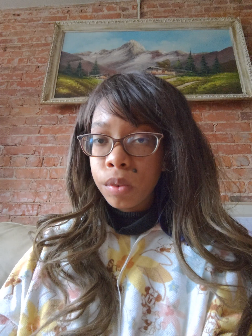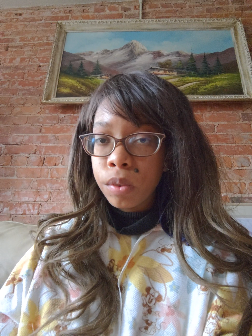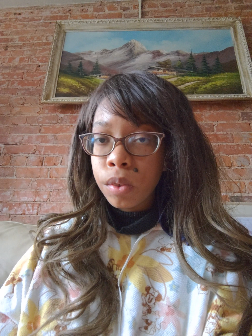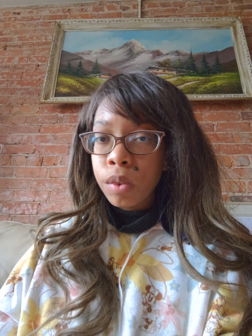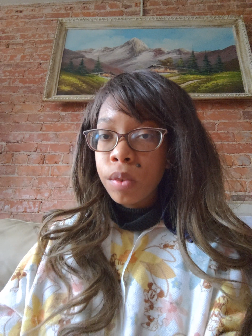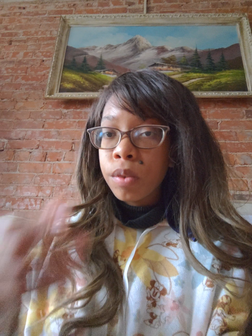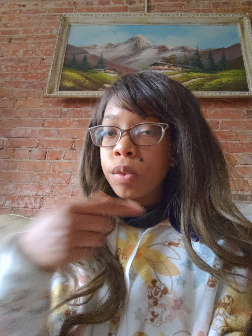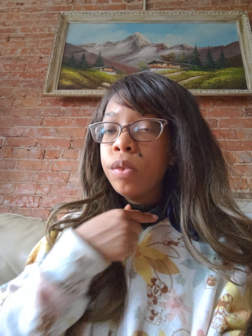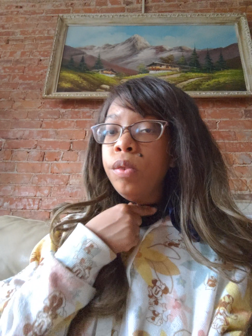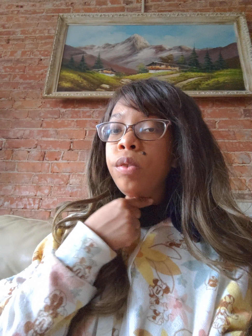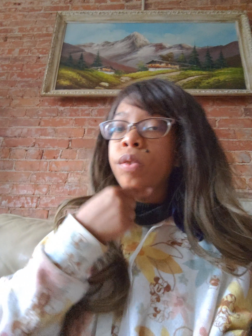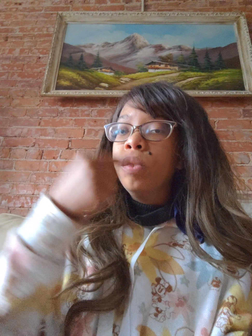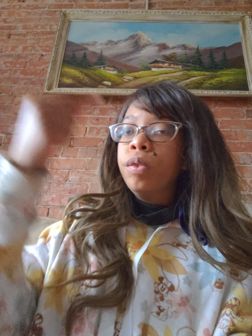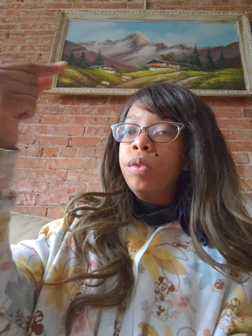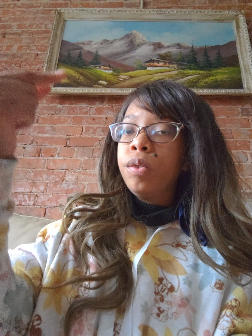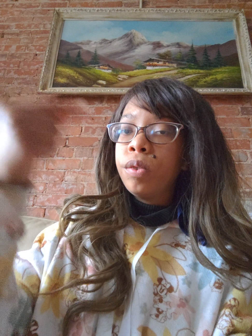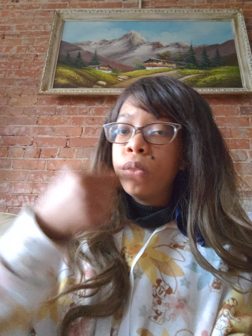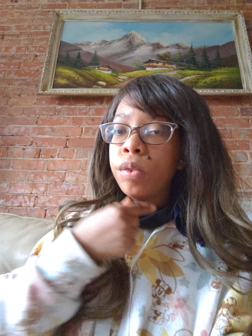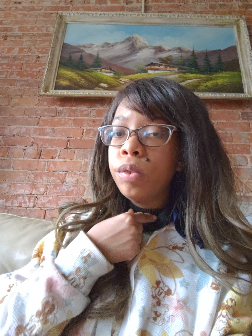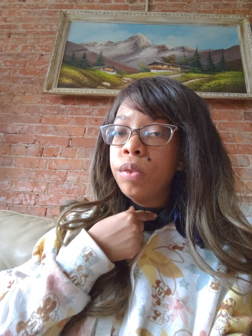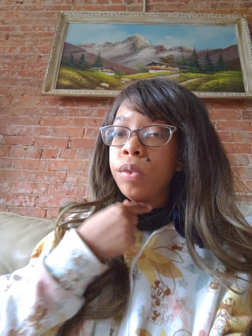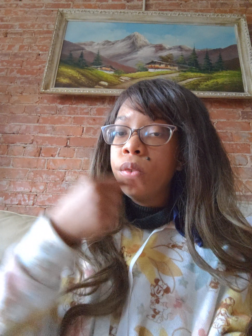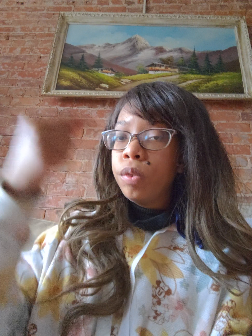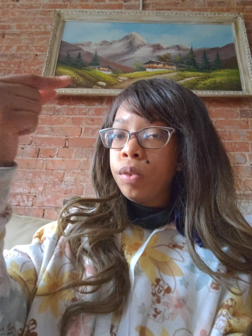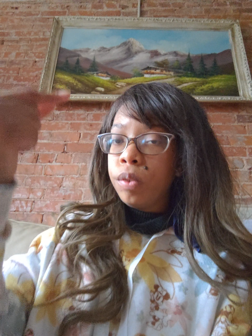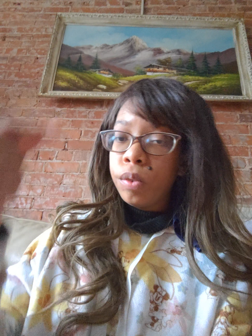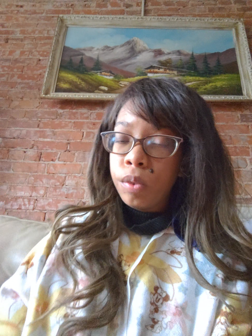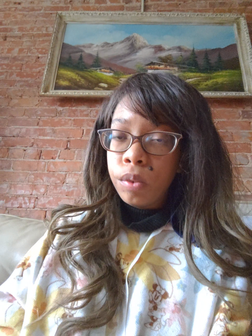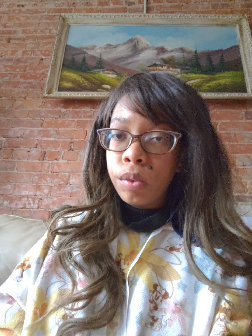giraffe